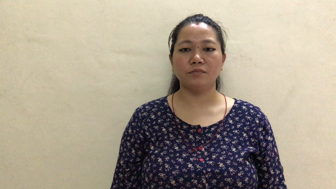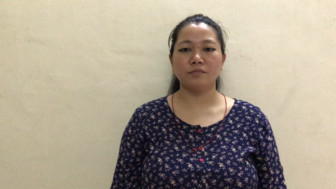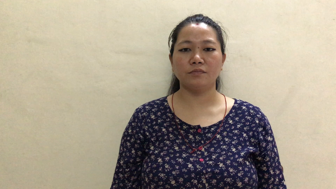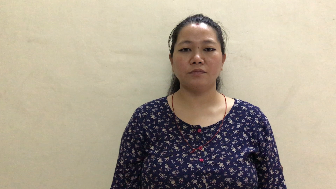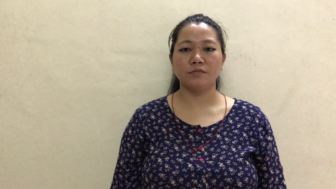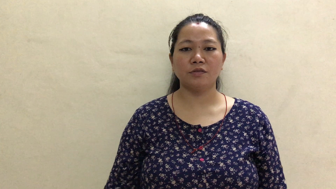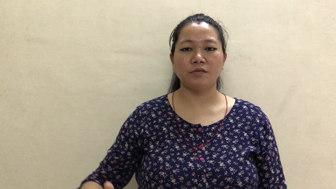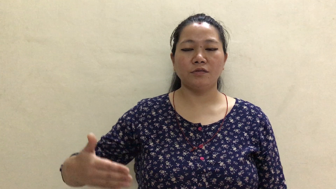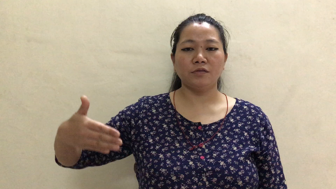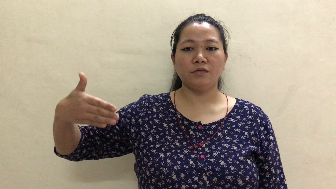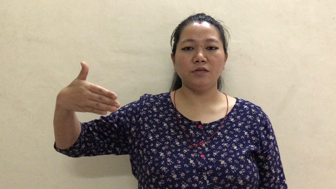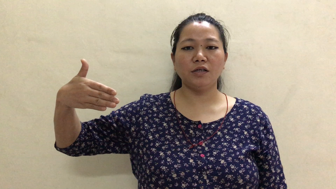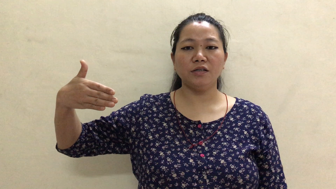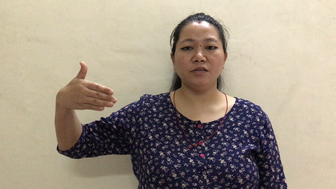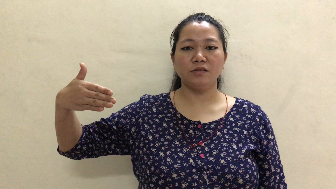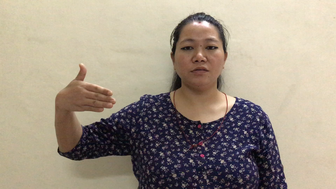ल